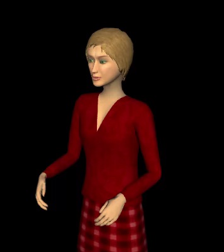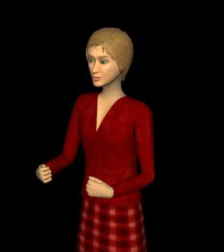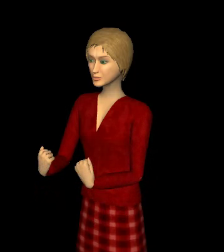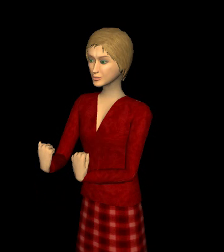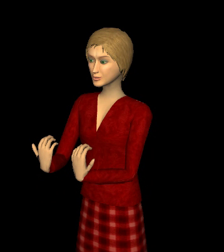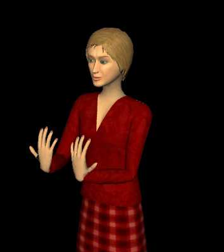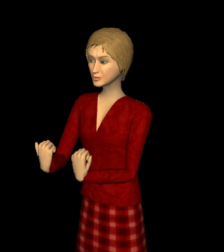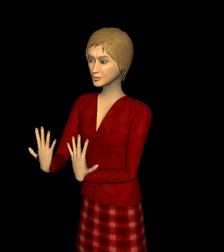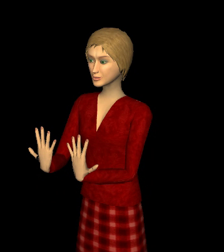كم